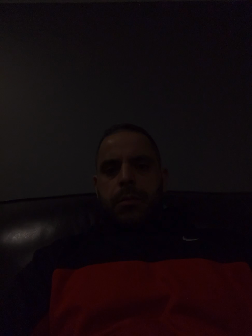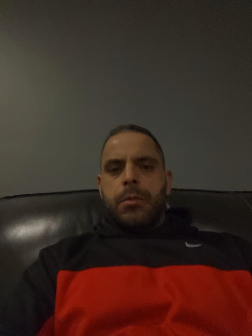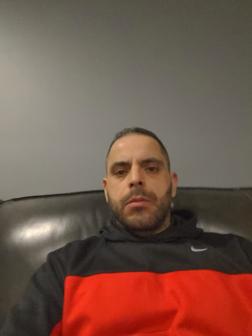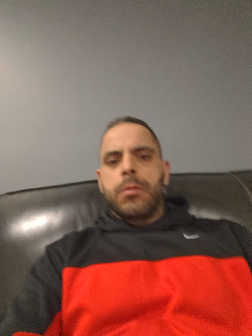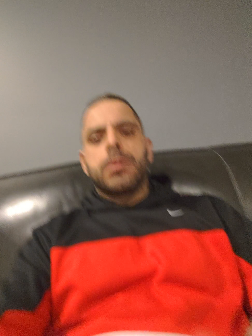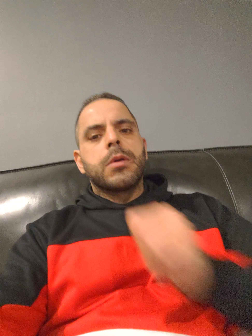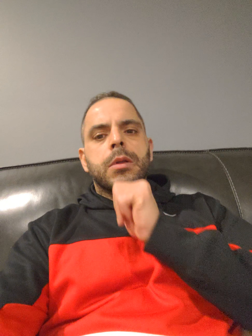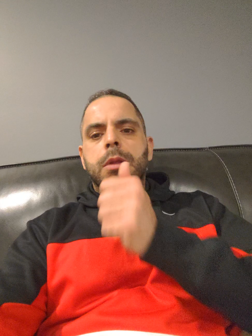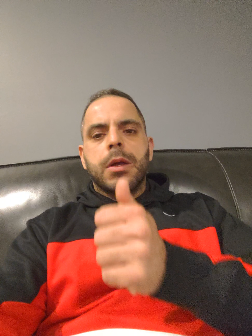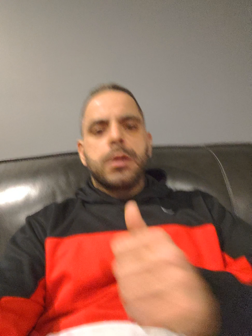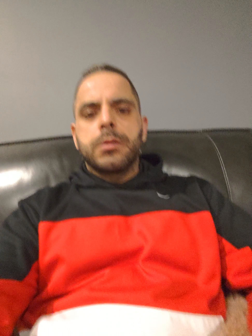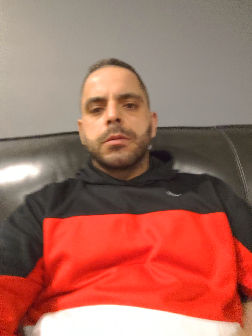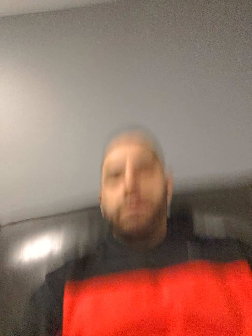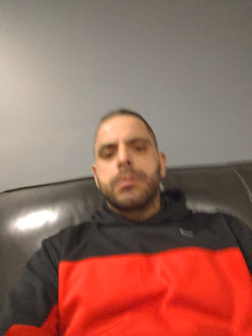not